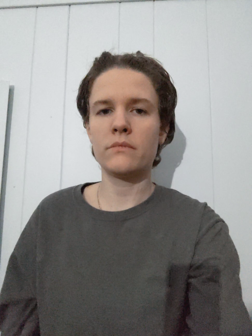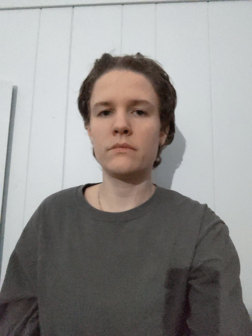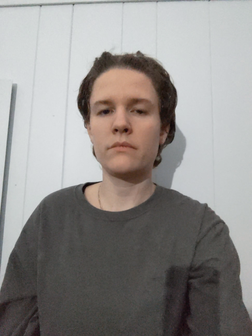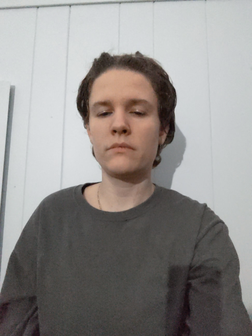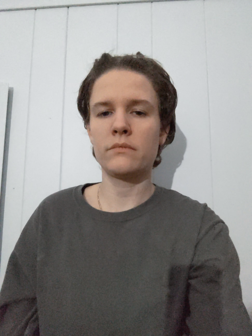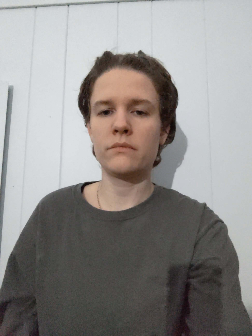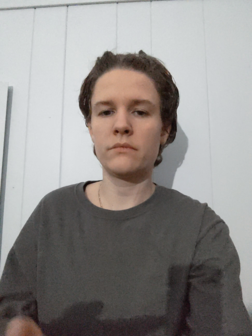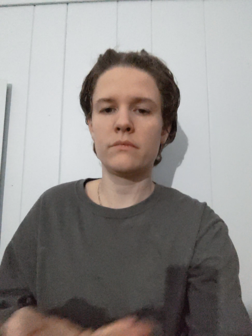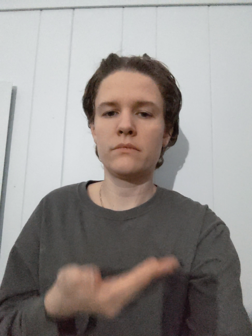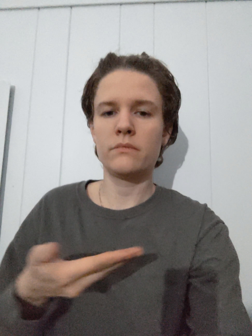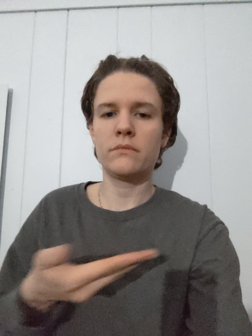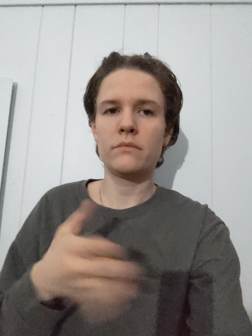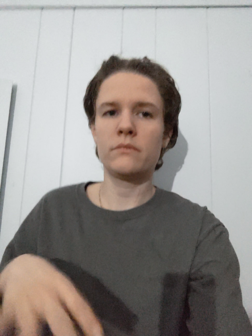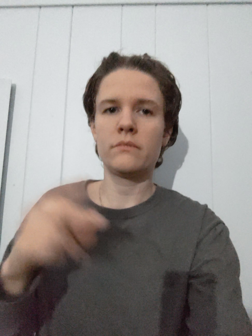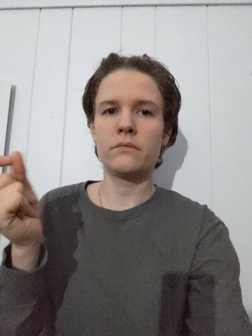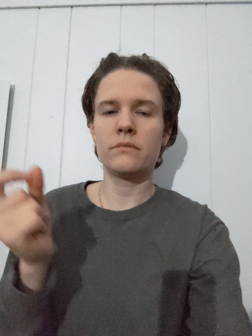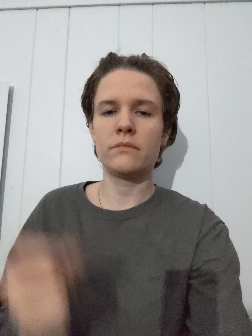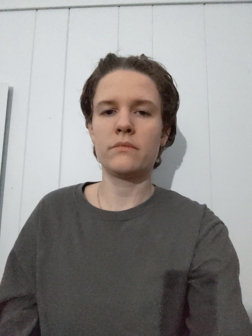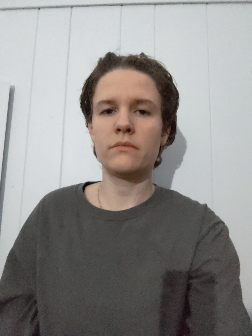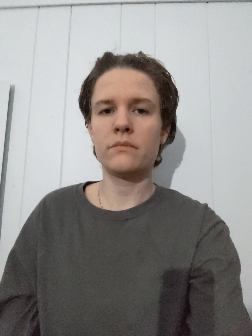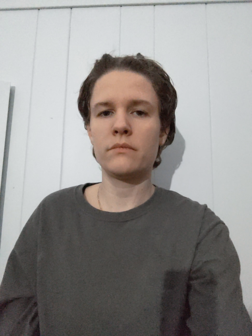puppy